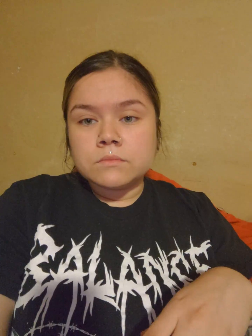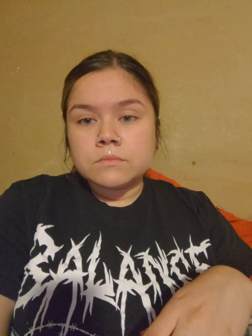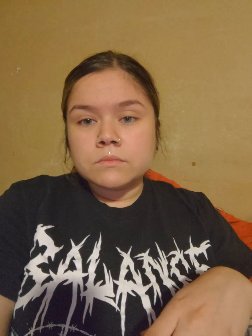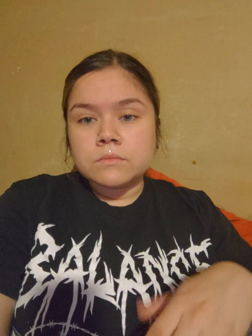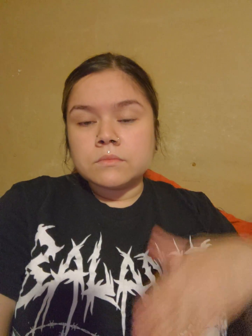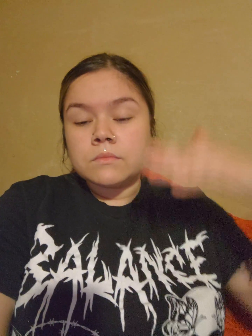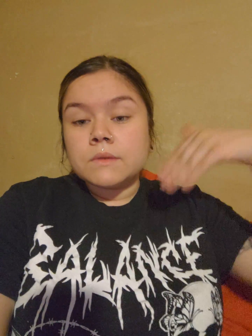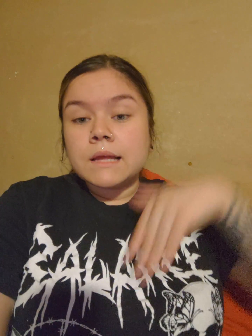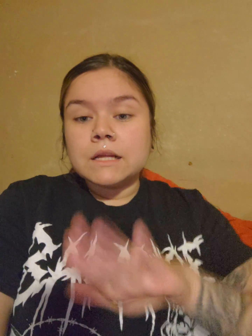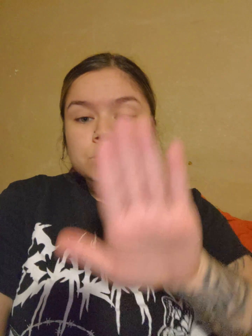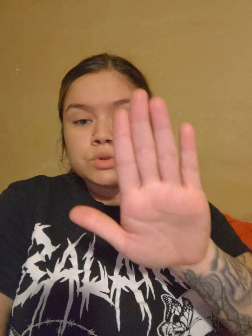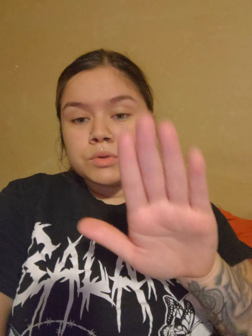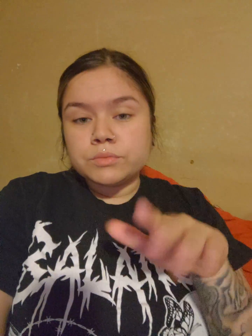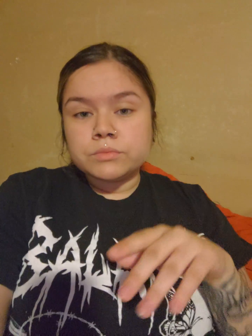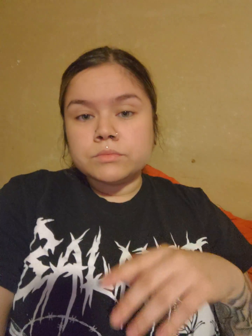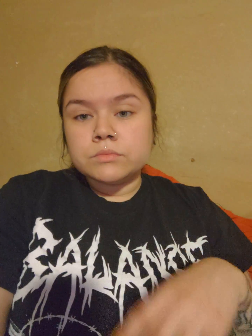enter